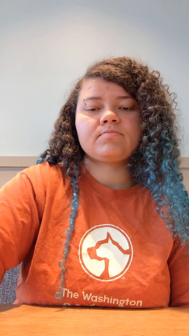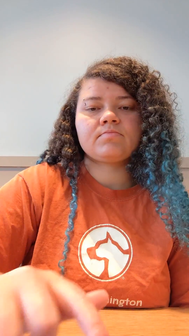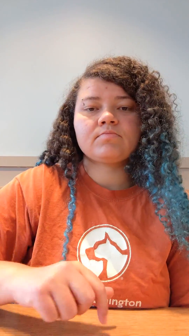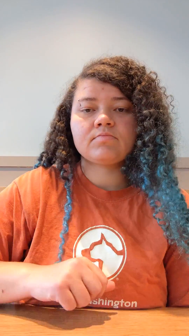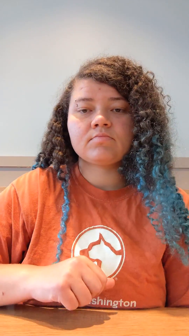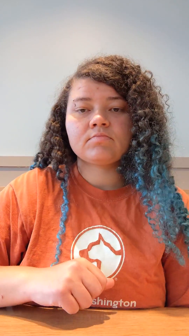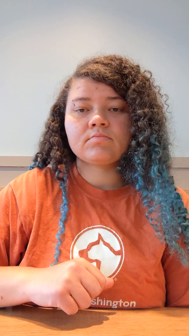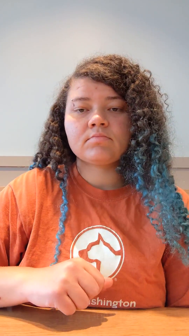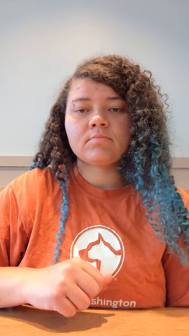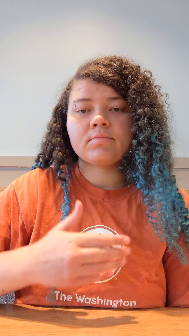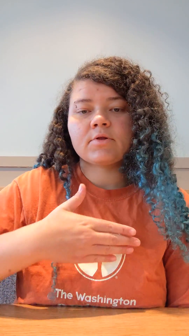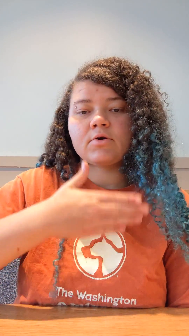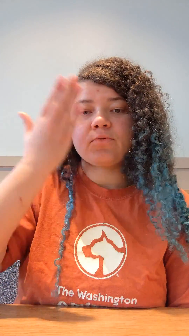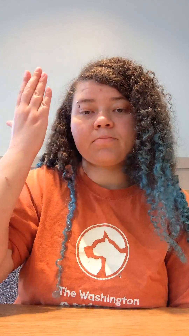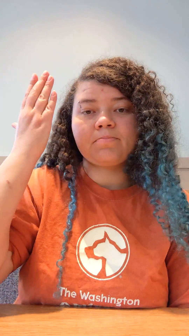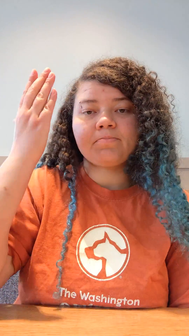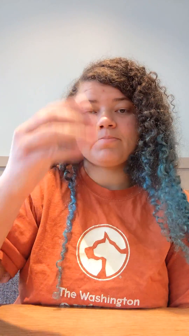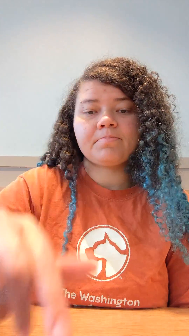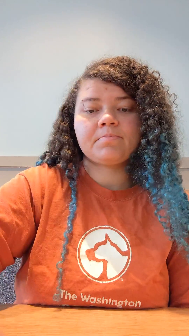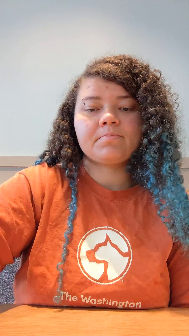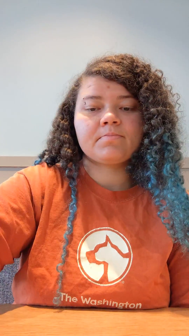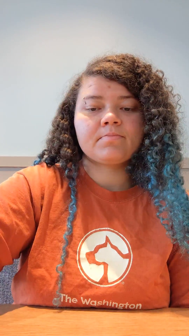all gone